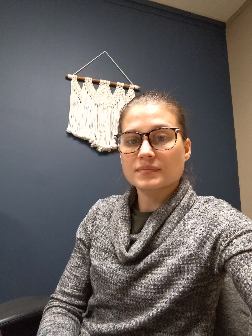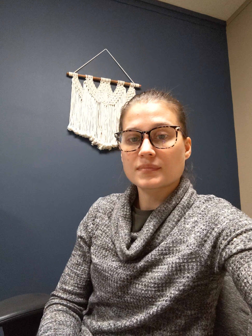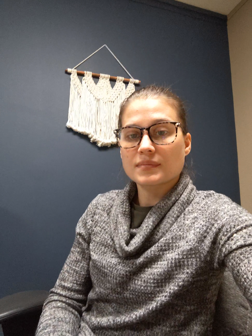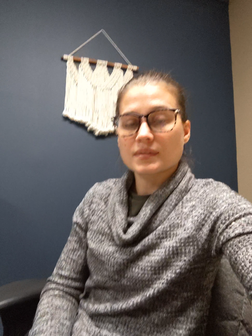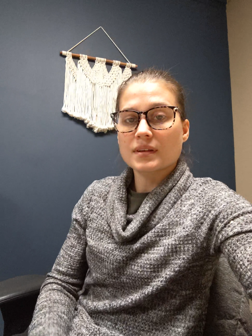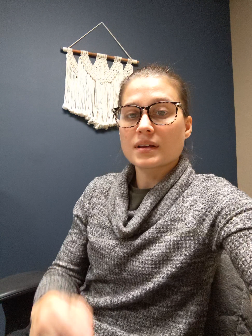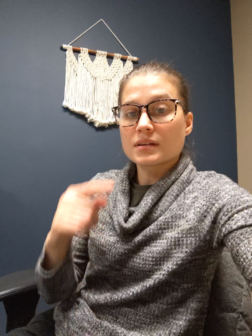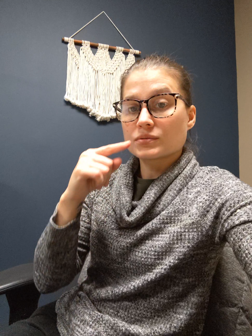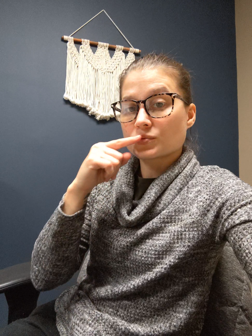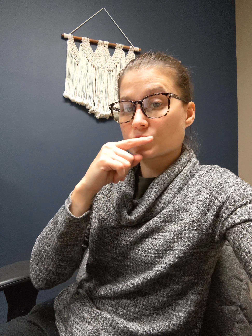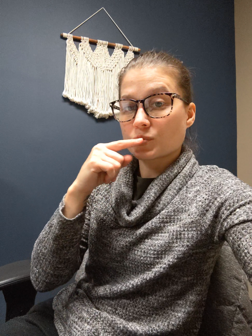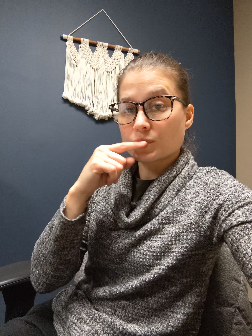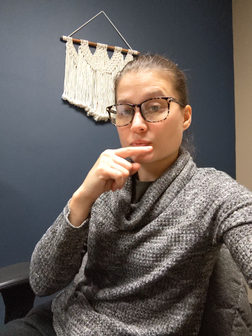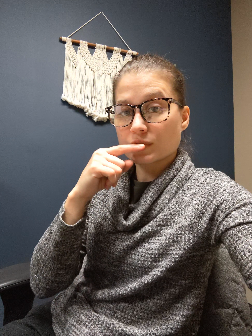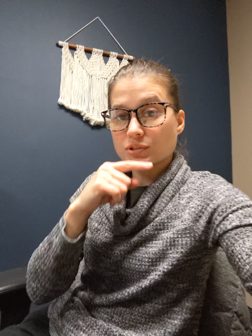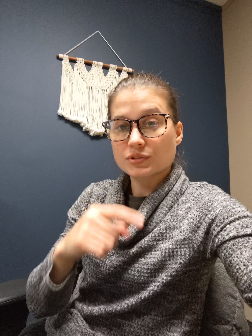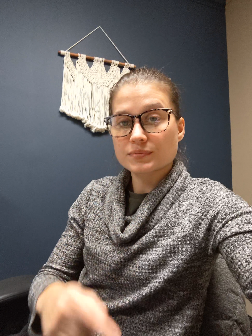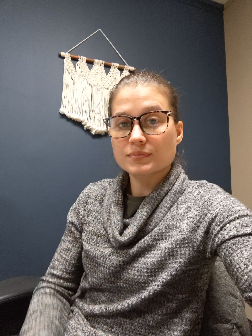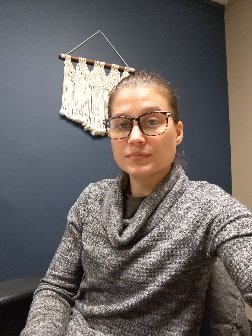toothbrush